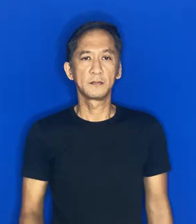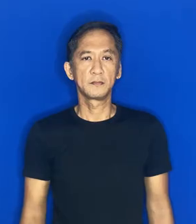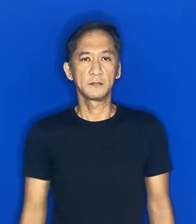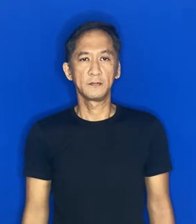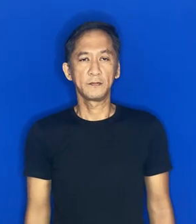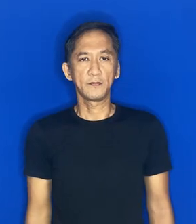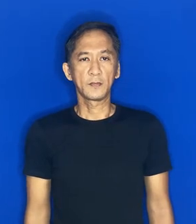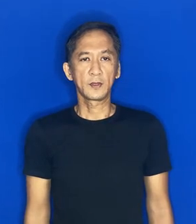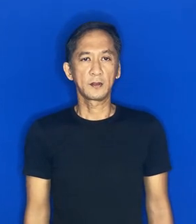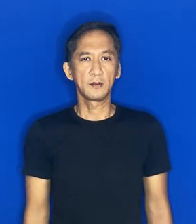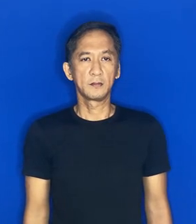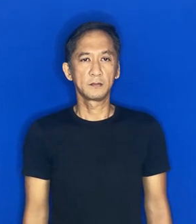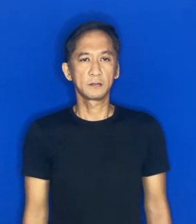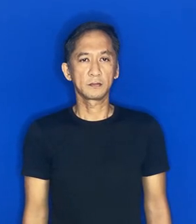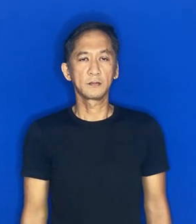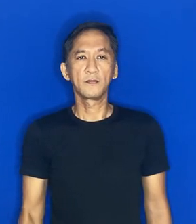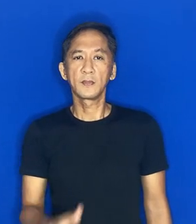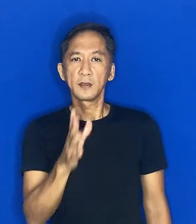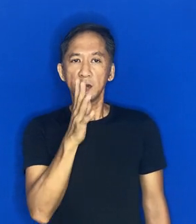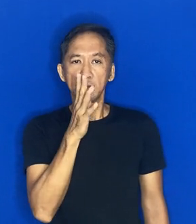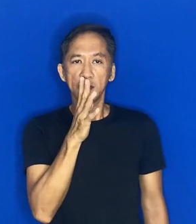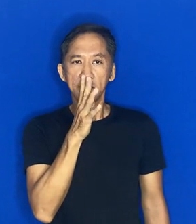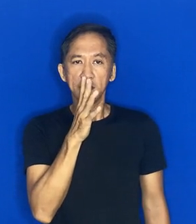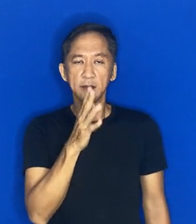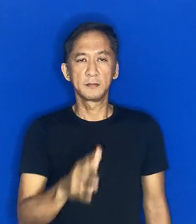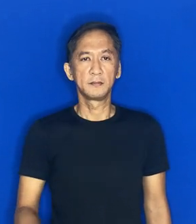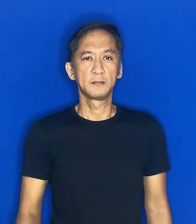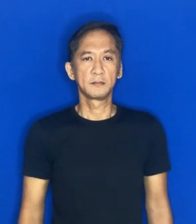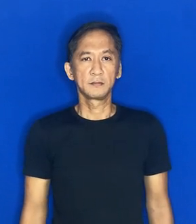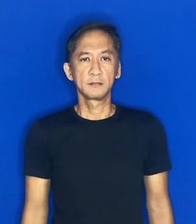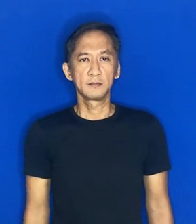mother